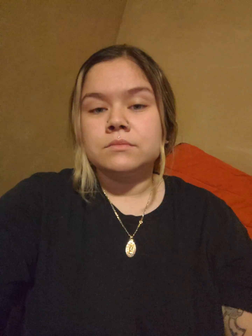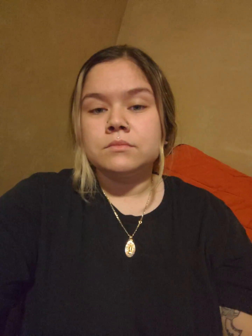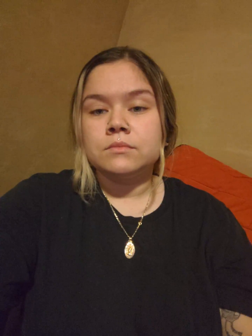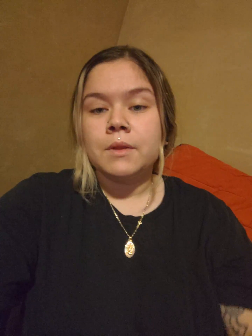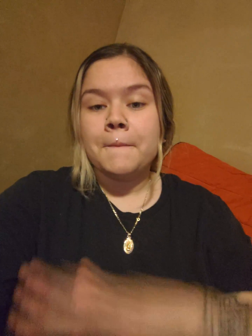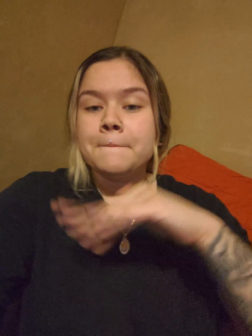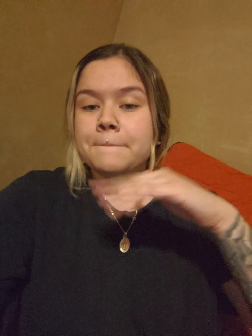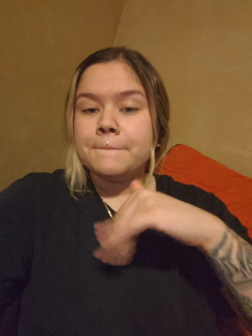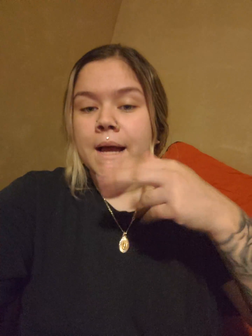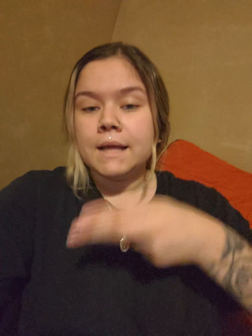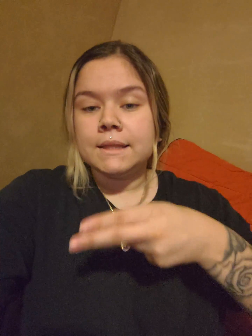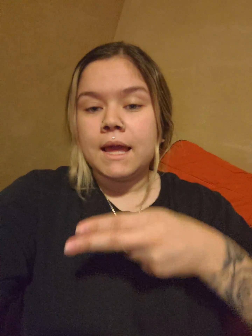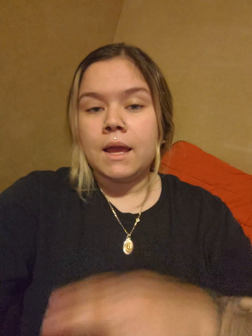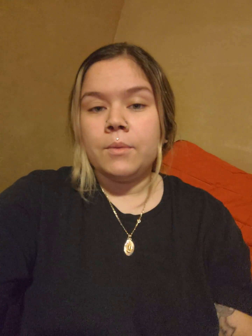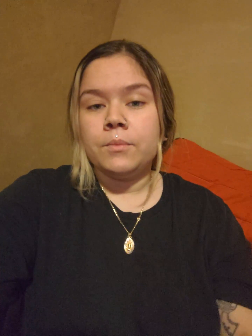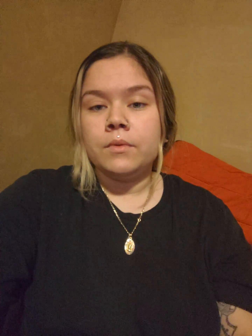pet's name